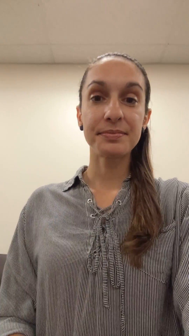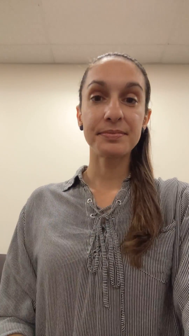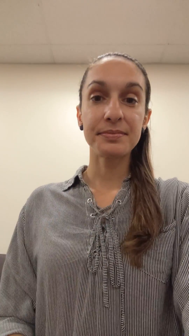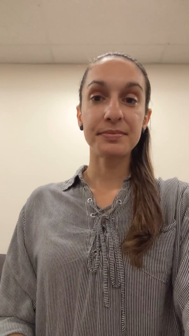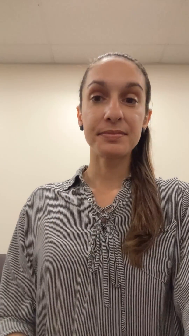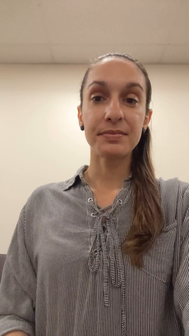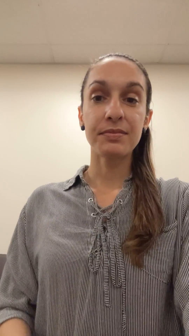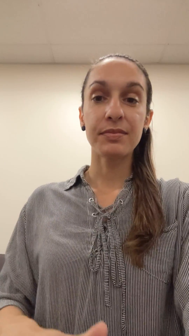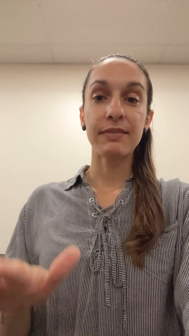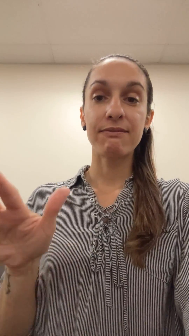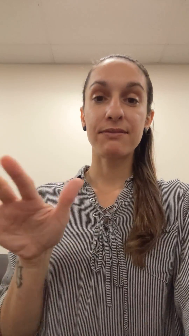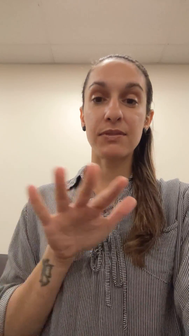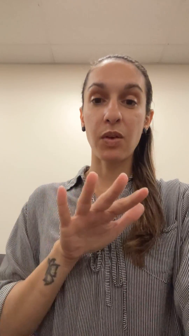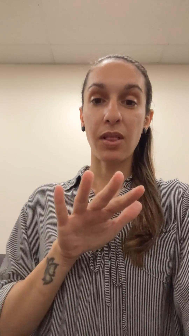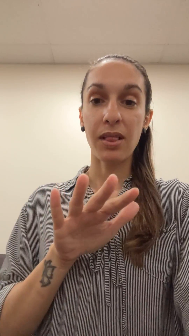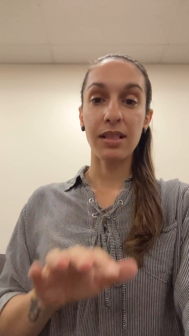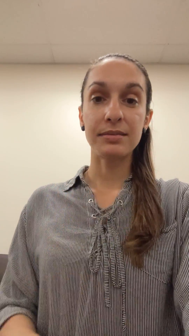full